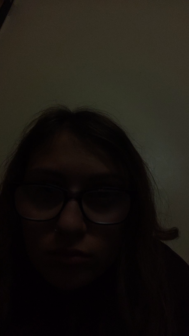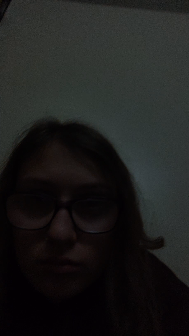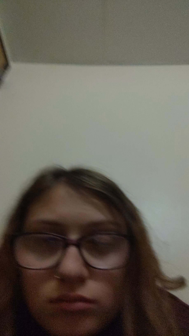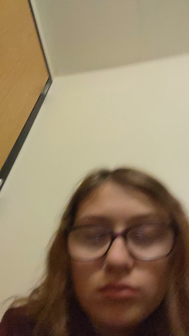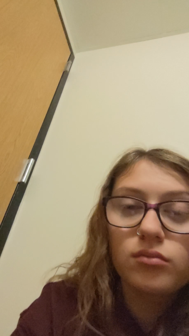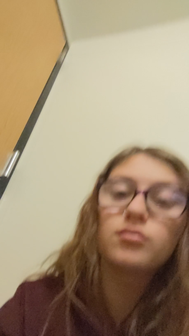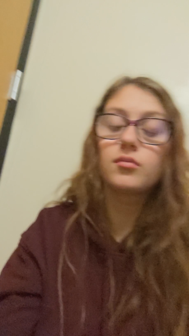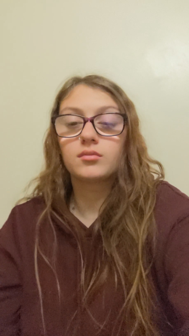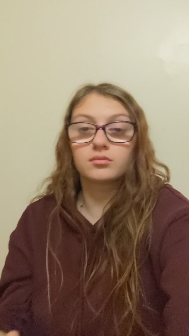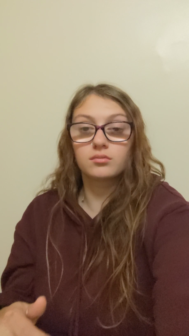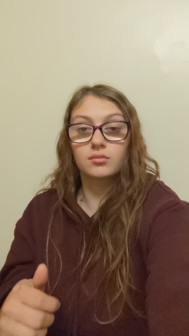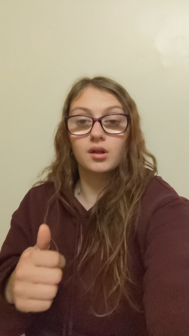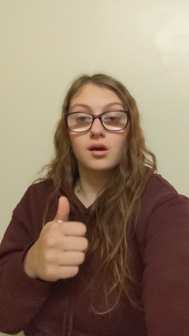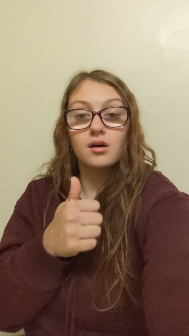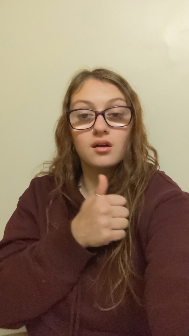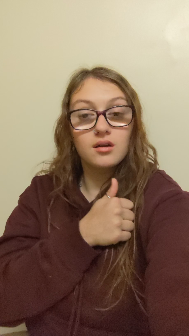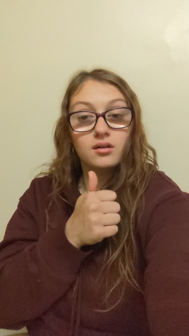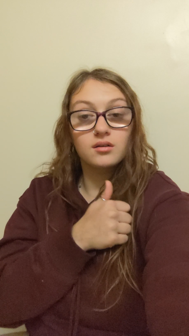hug